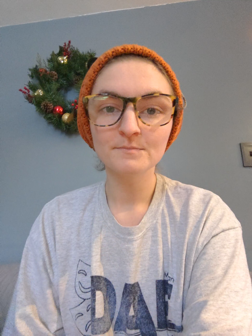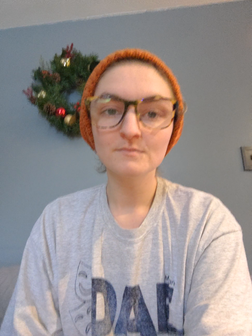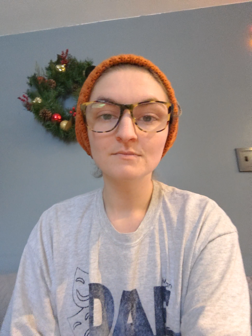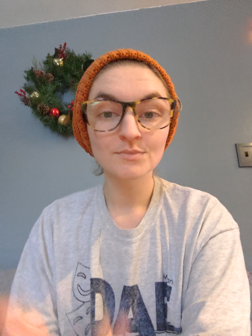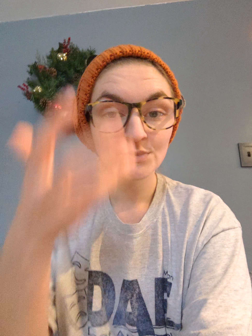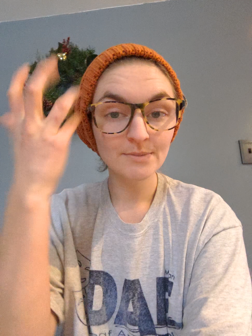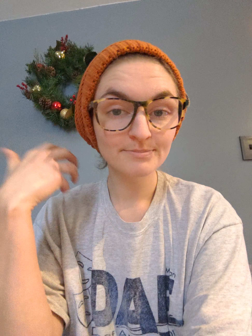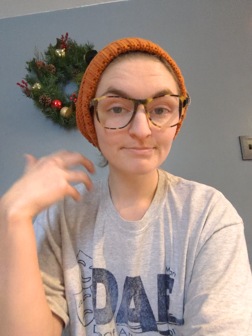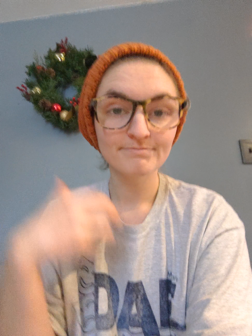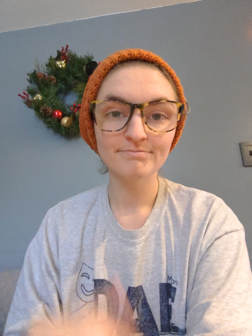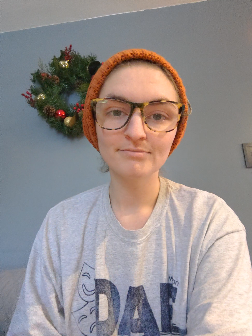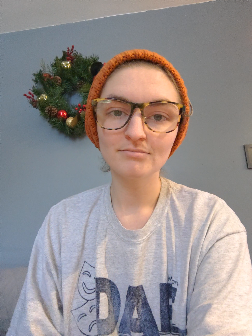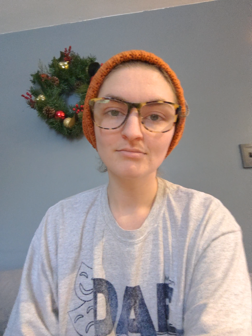lion